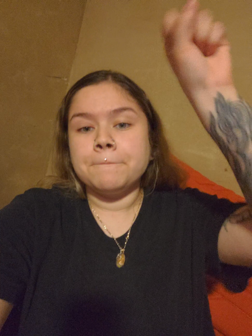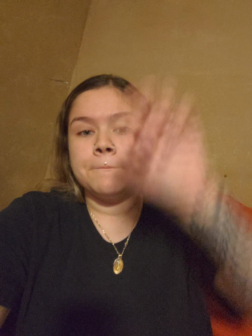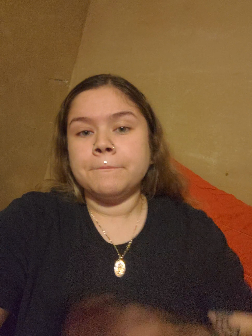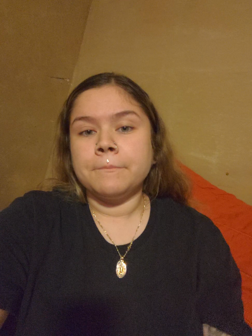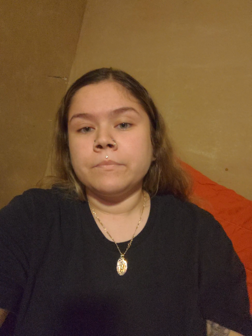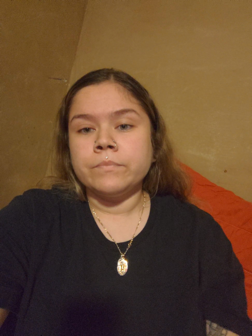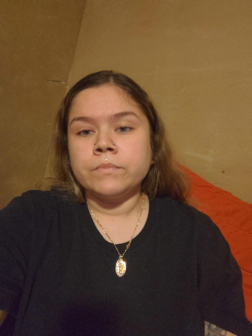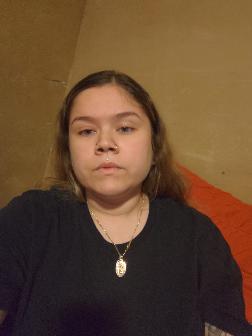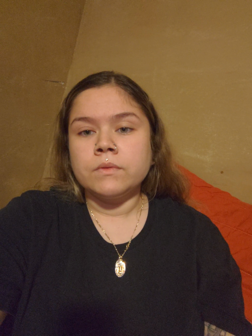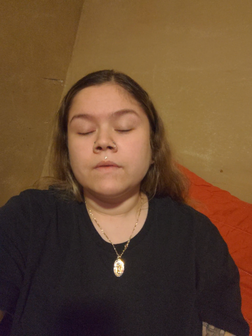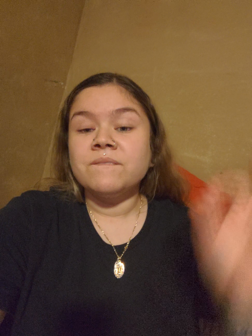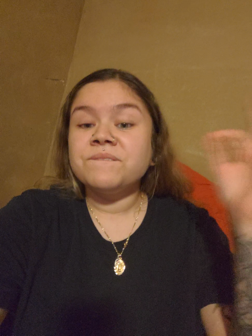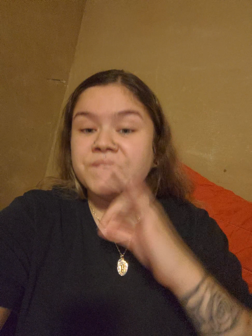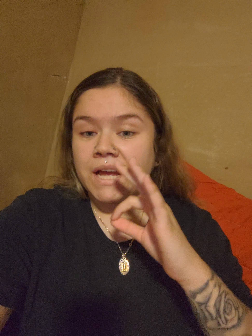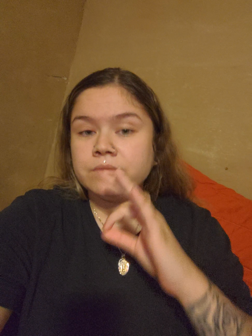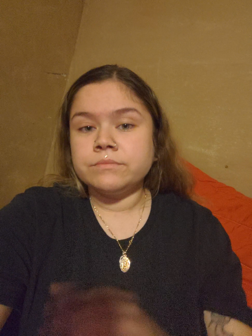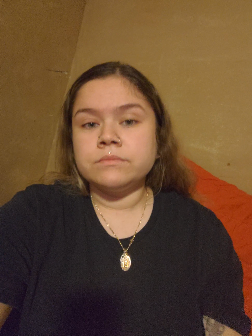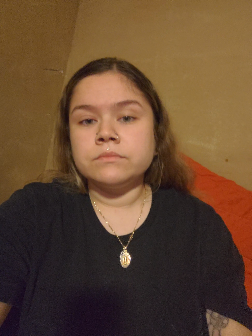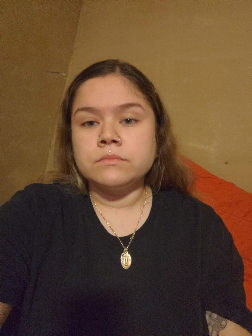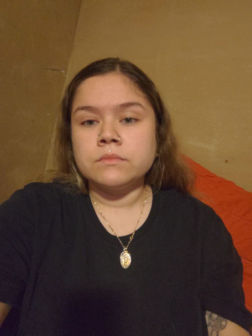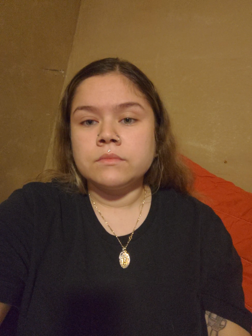fit